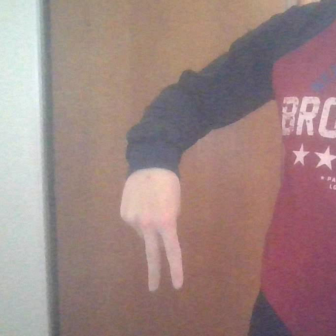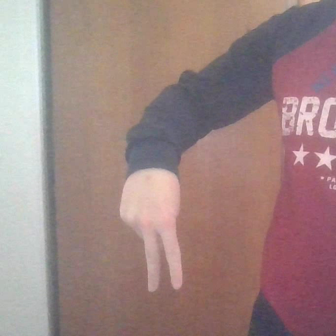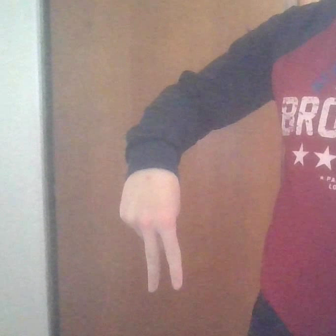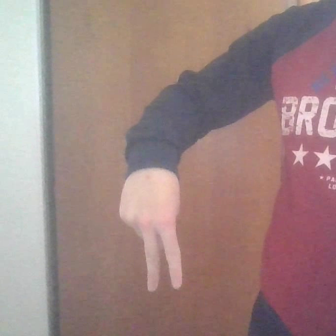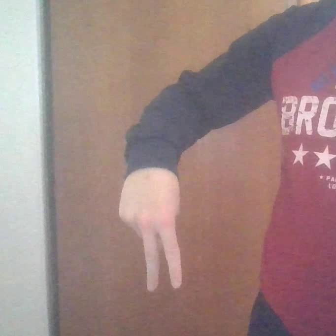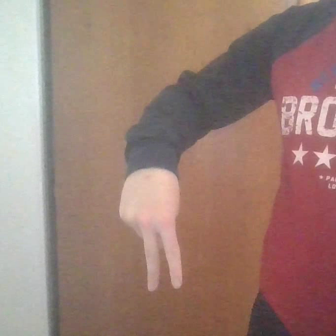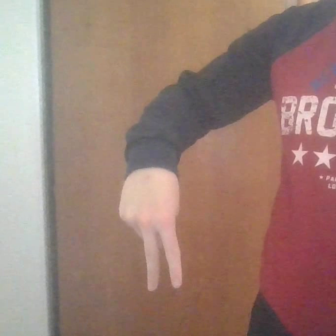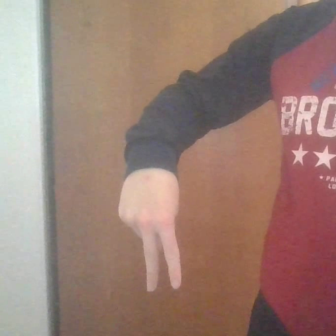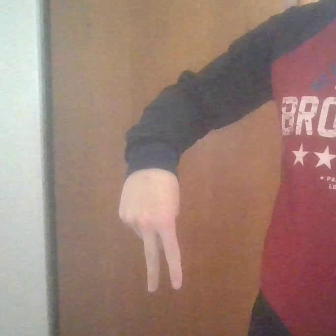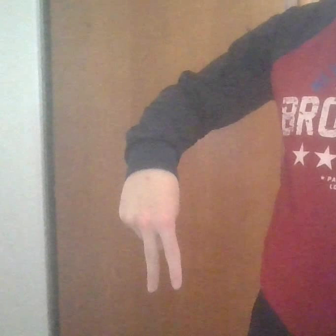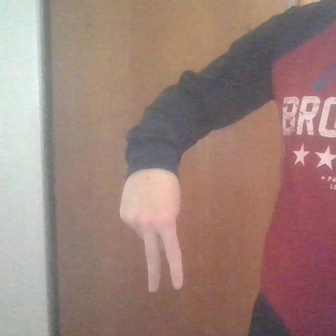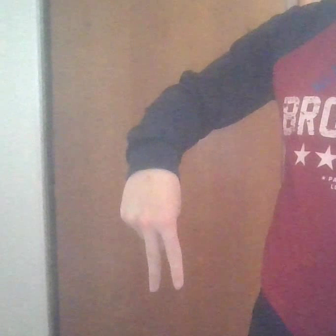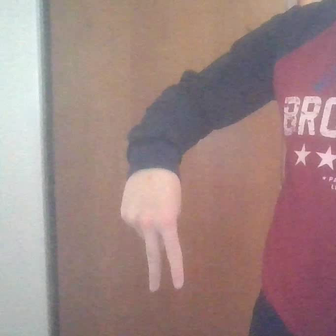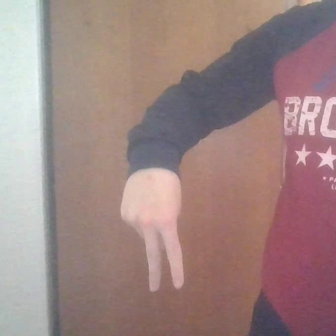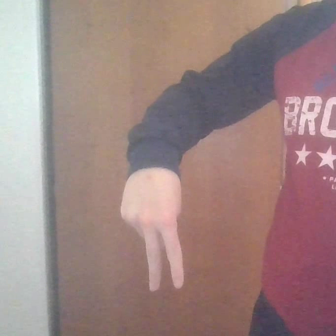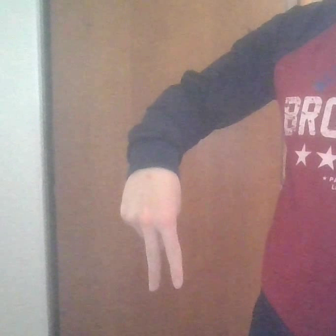Л